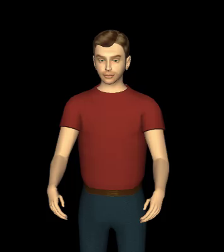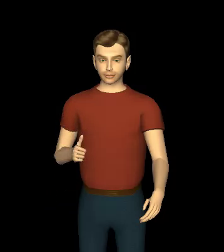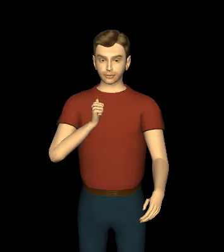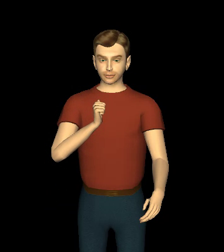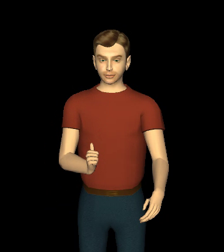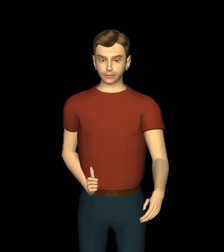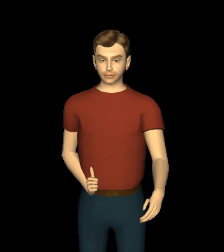حقيبة كتف